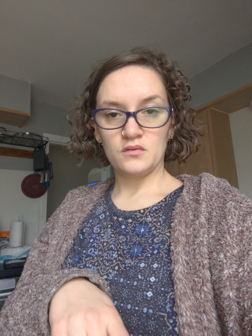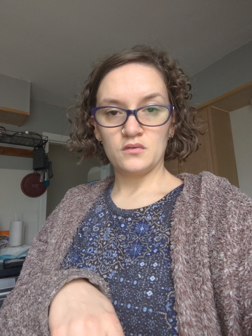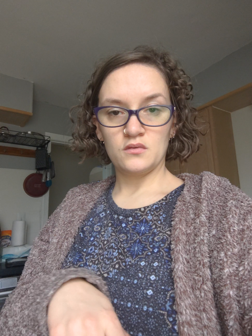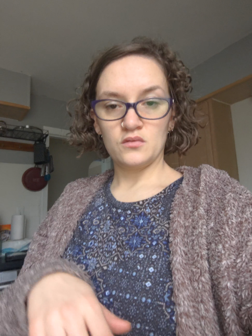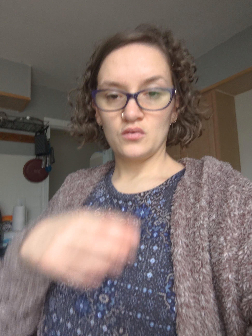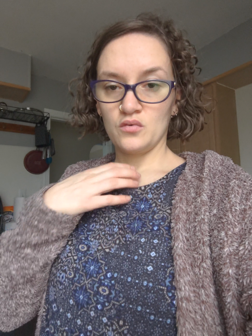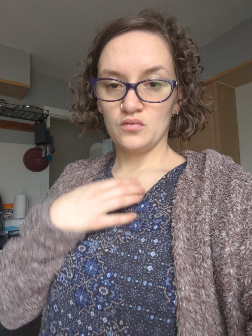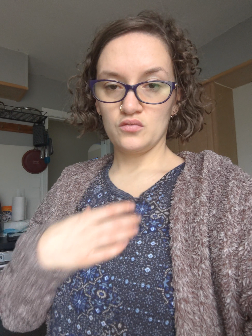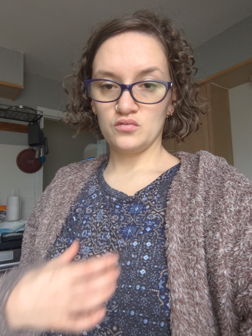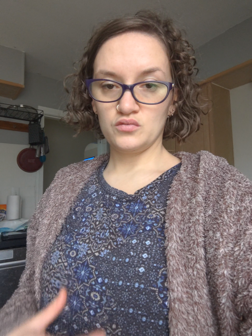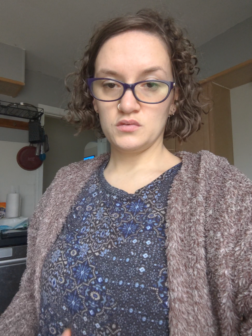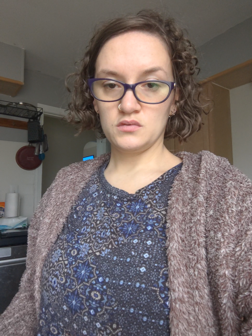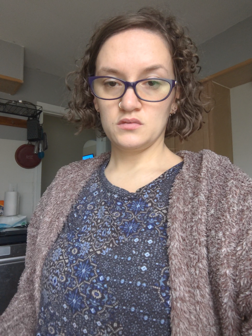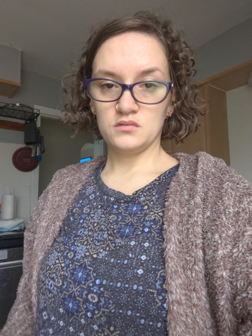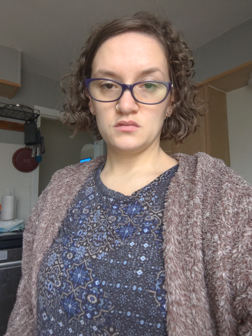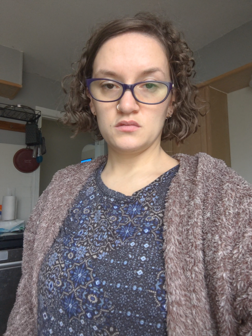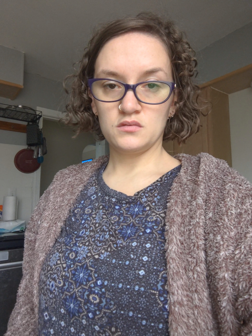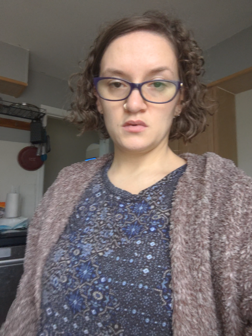hungry